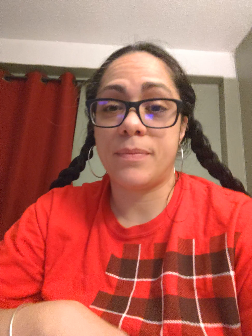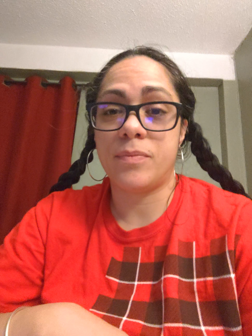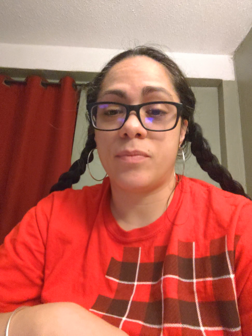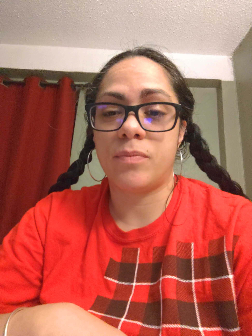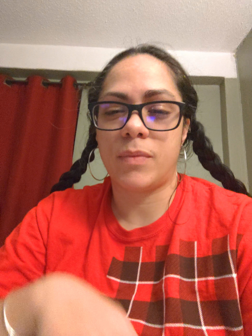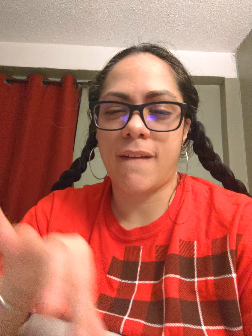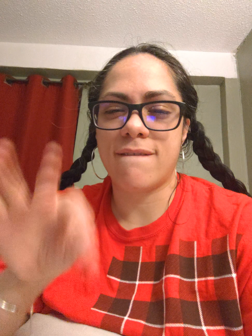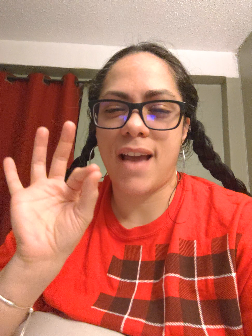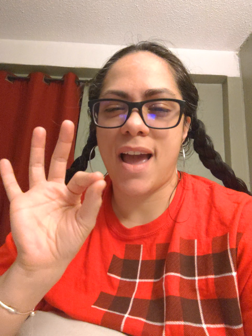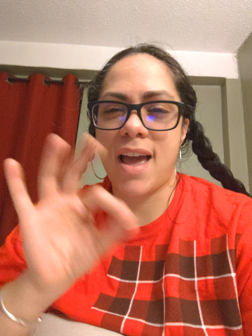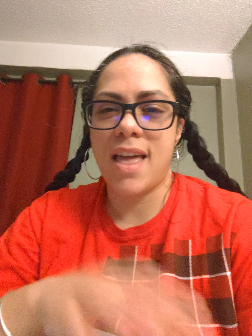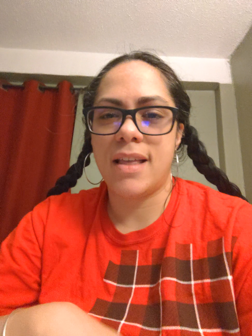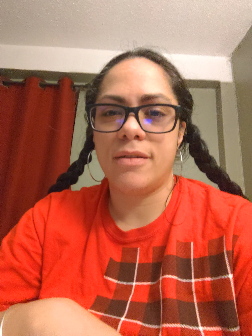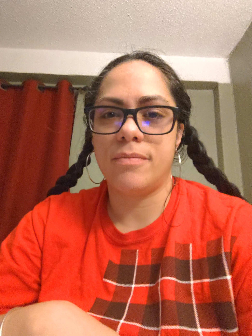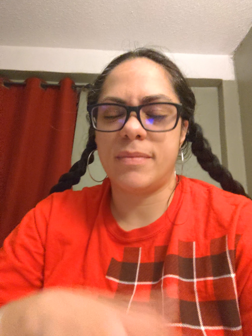find